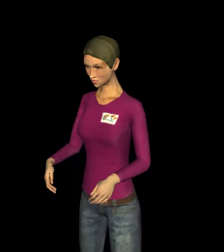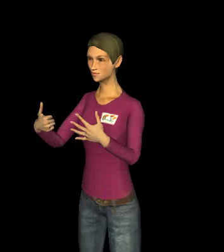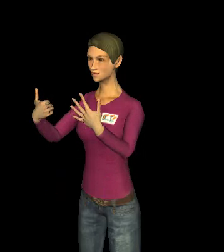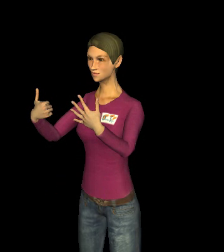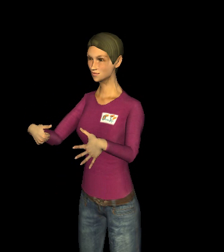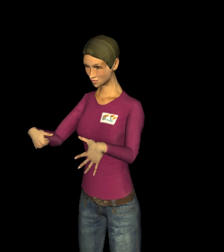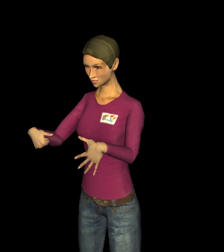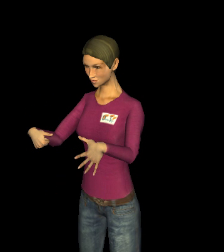16